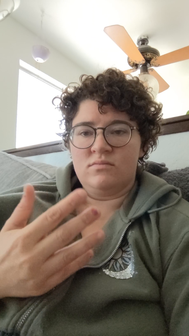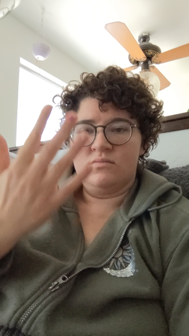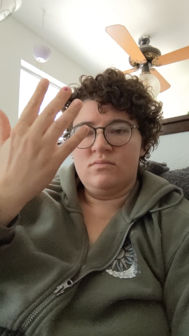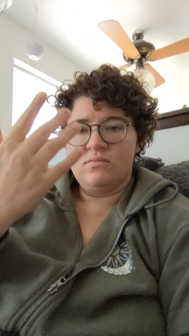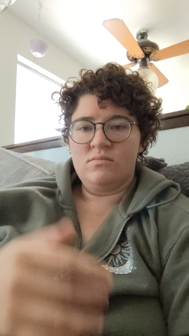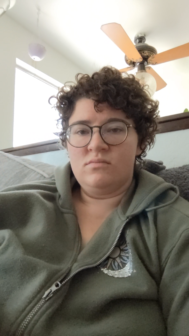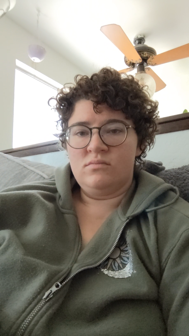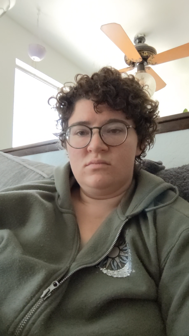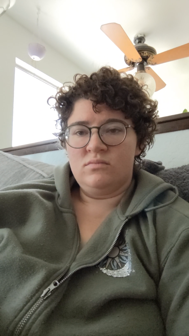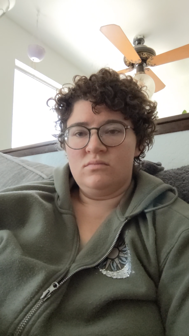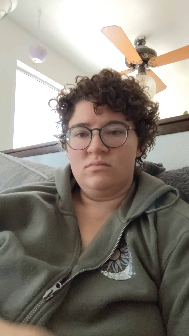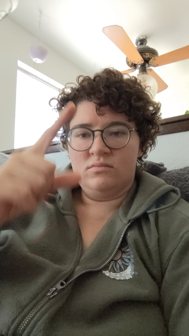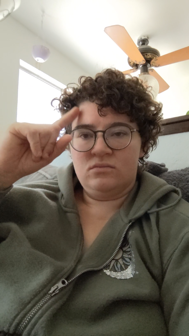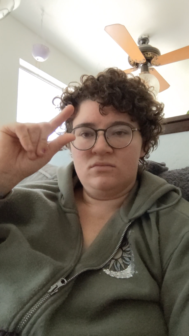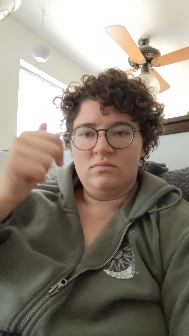dime